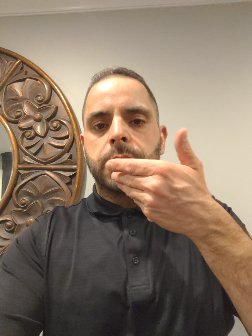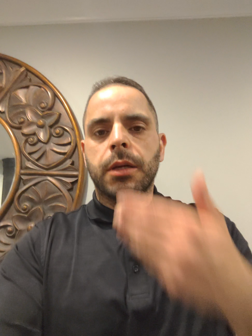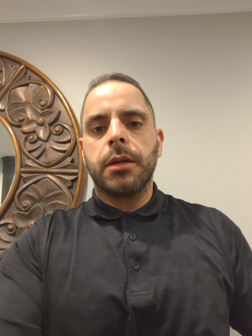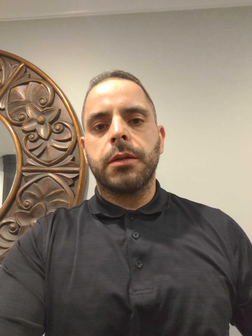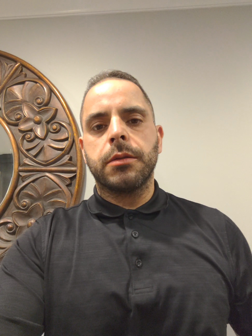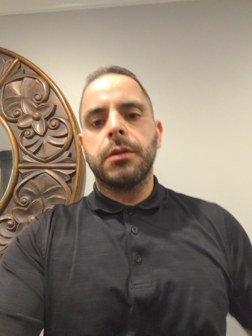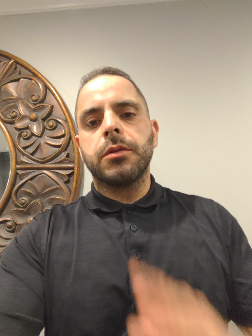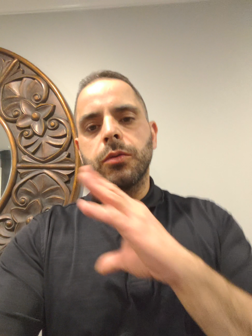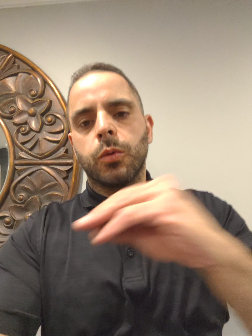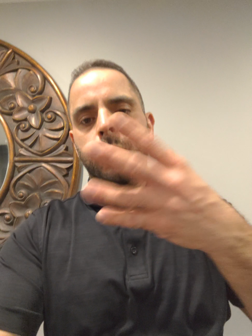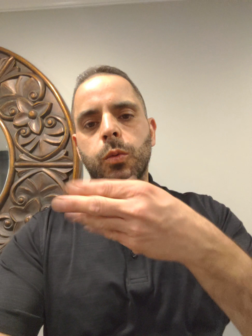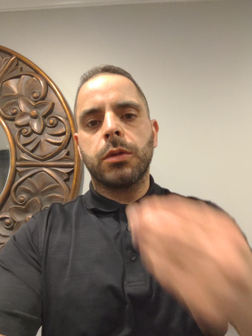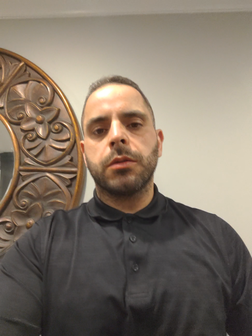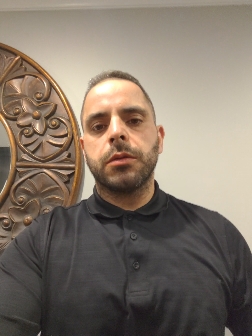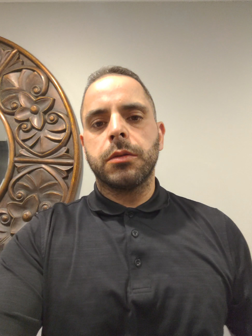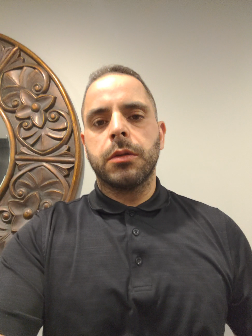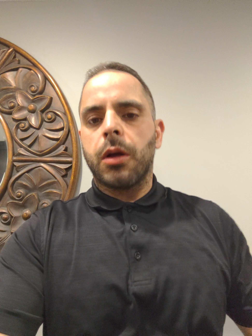story